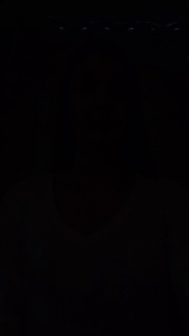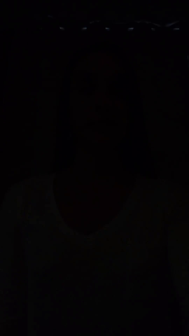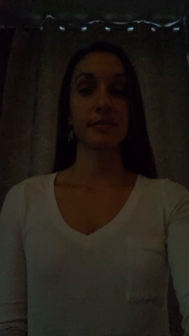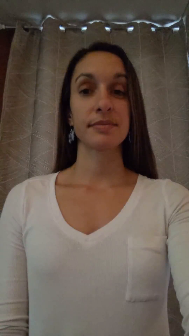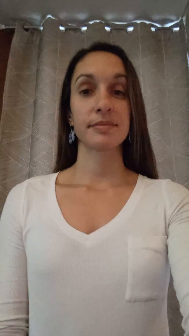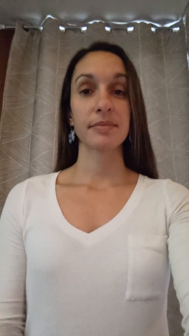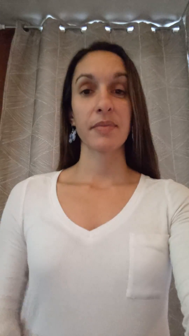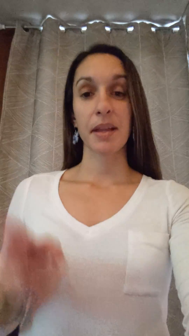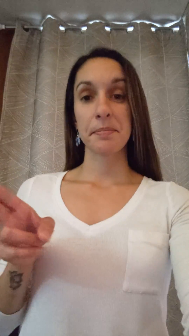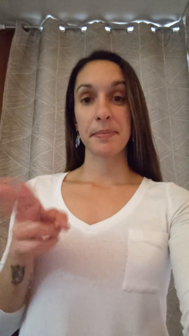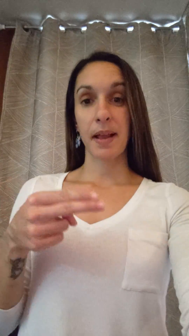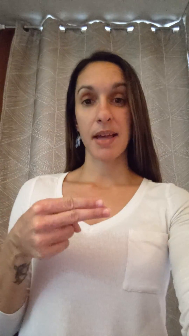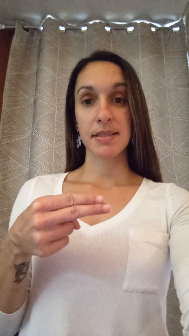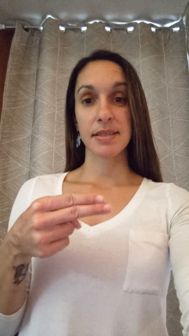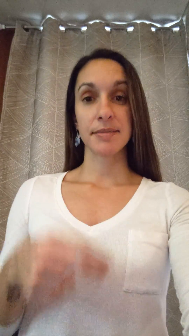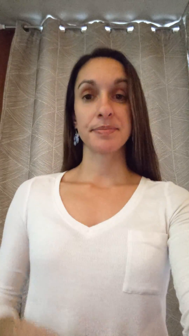belt